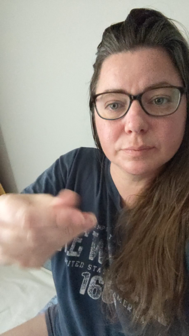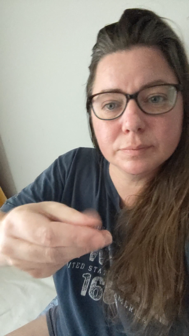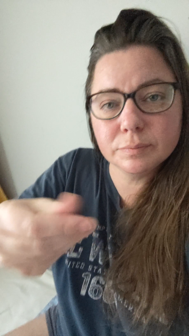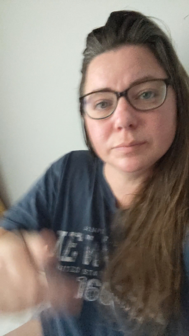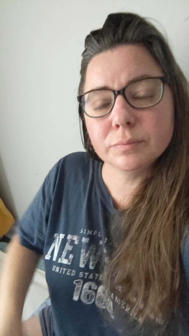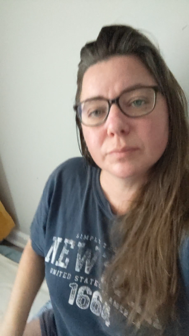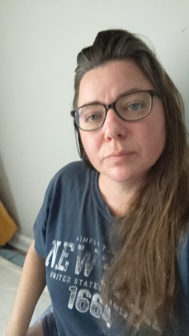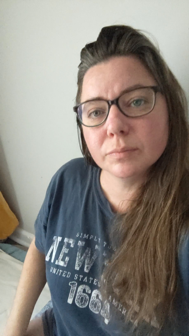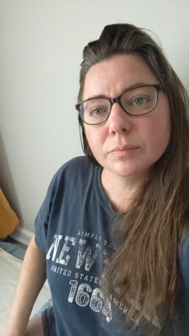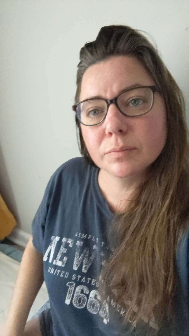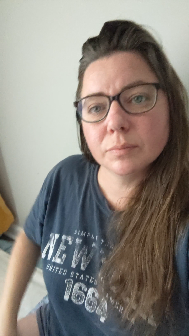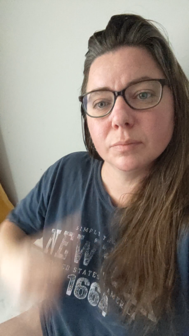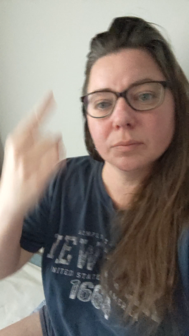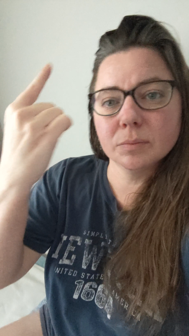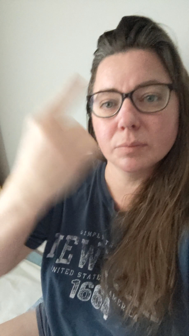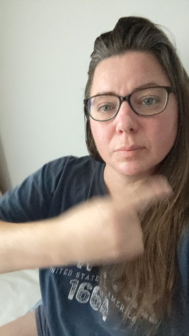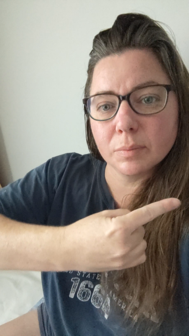day